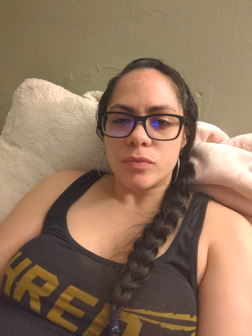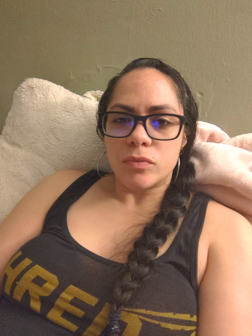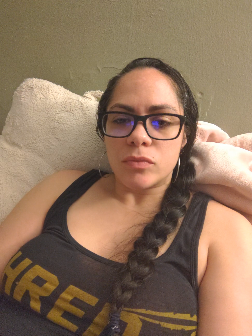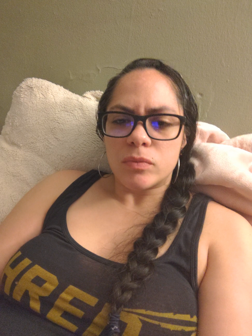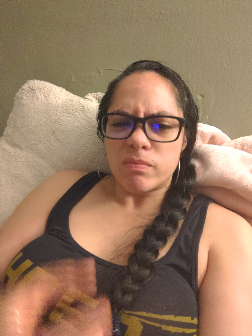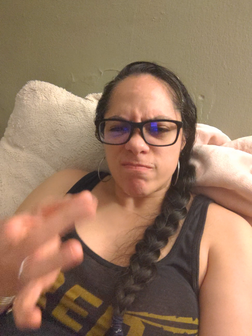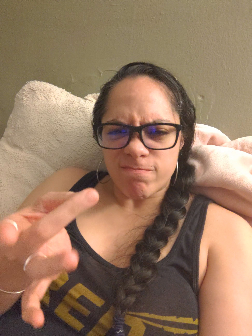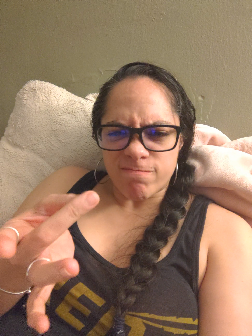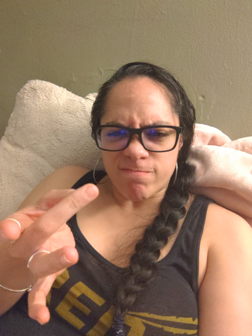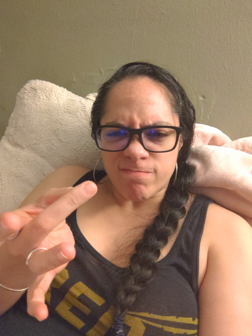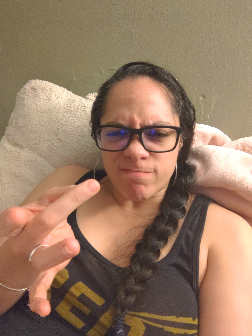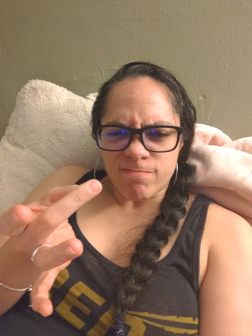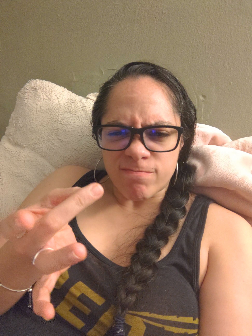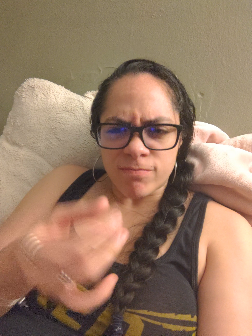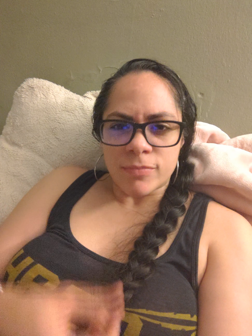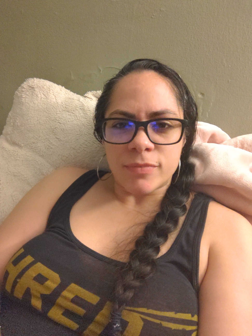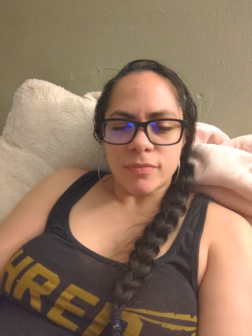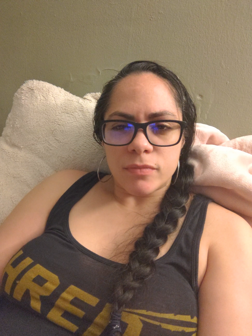sticky